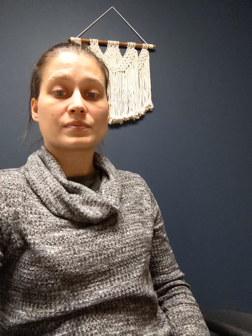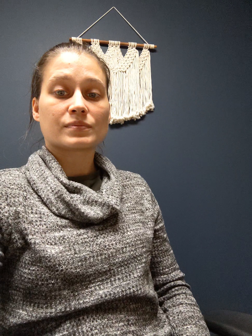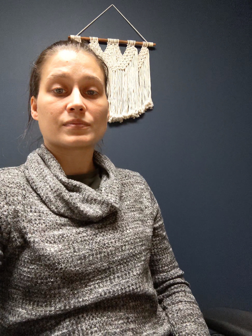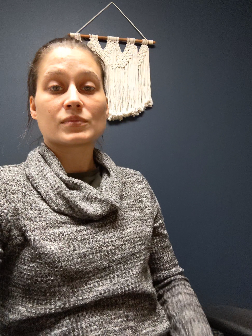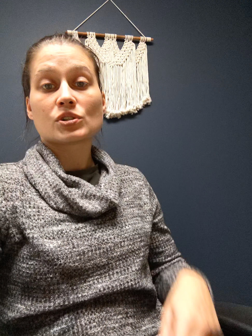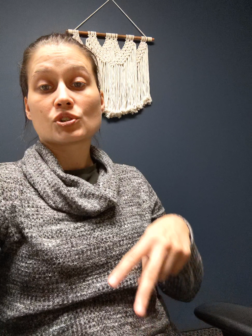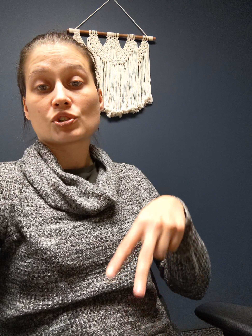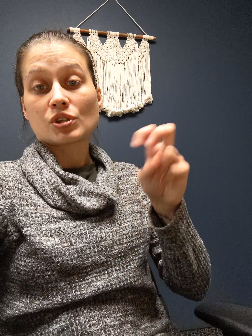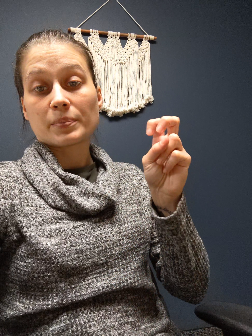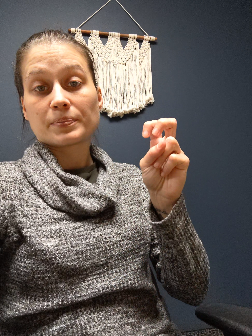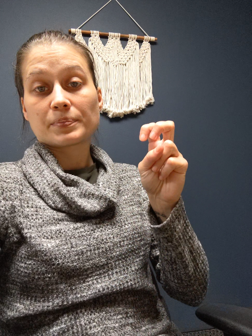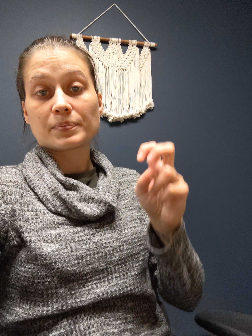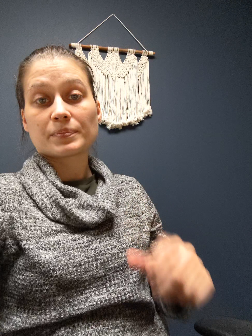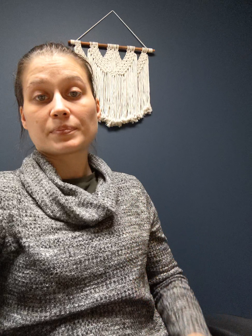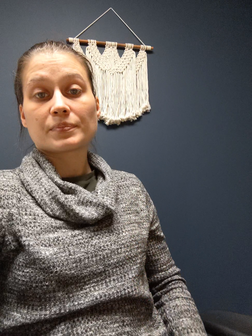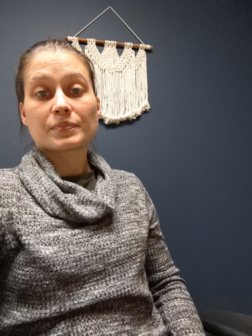jump